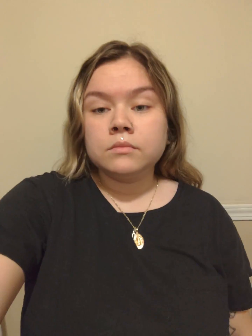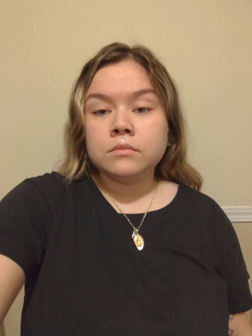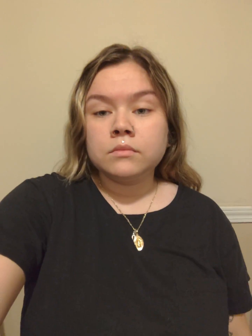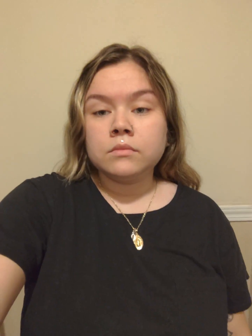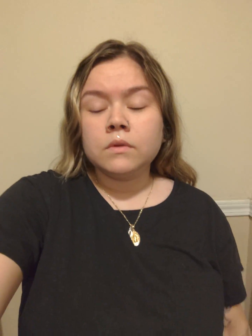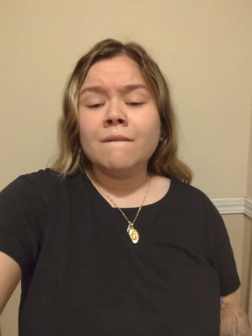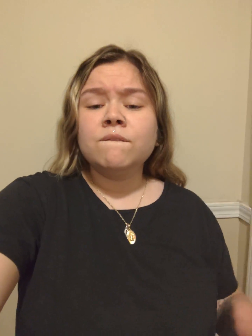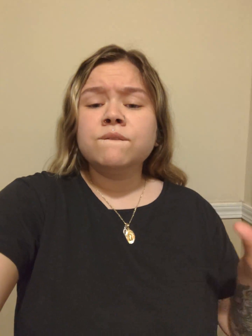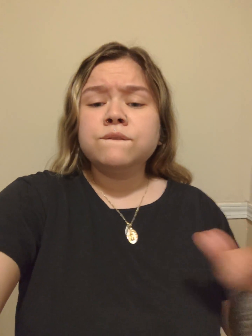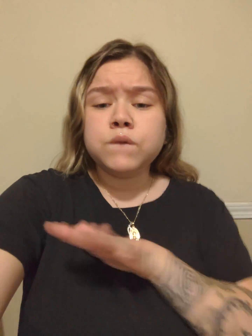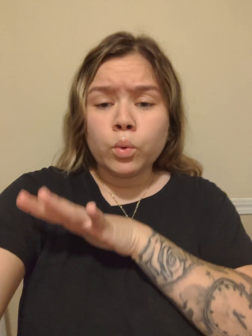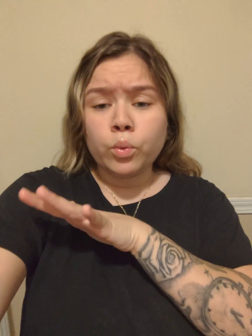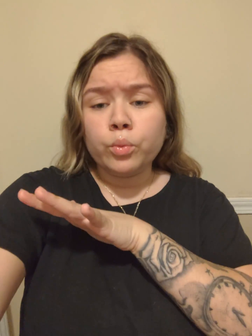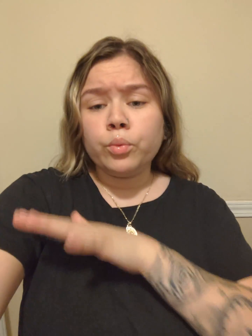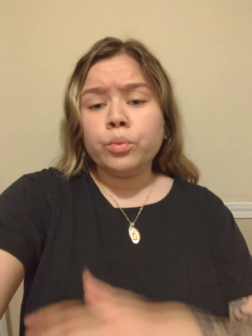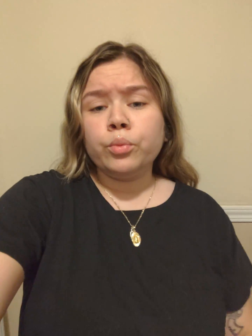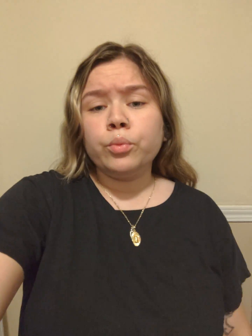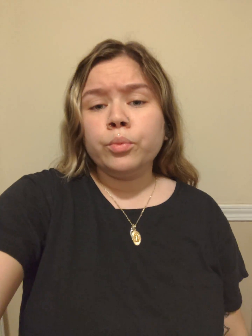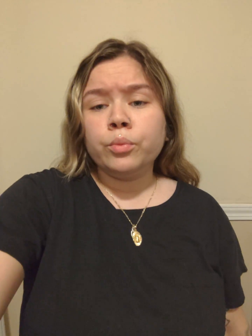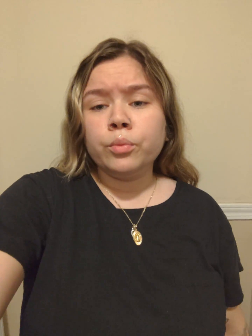full